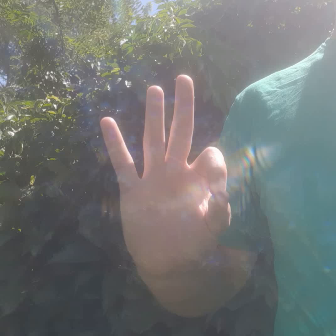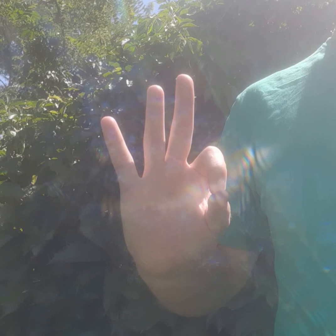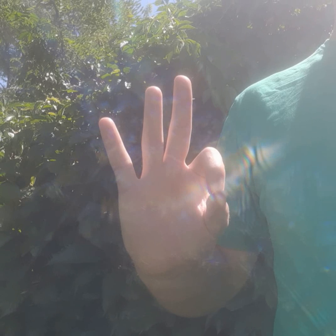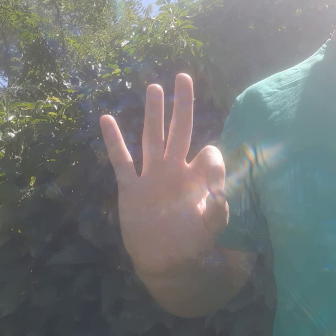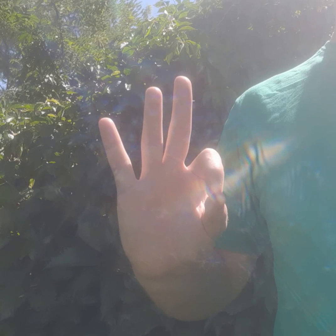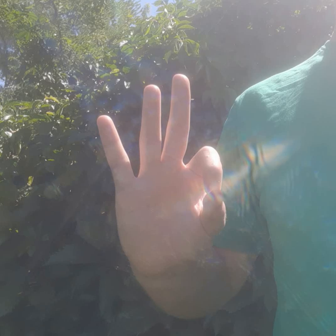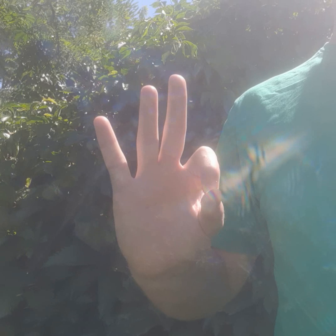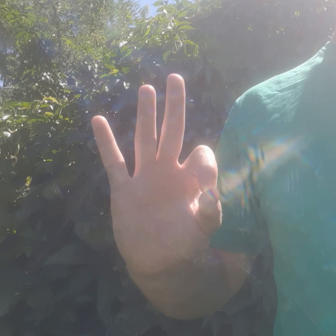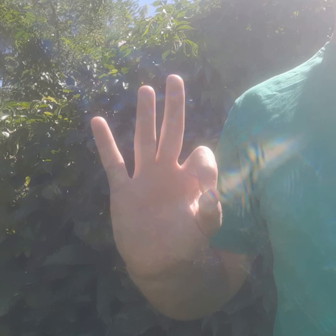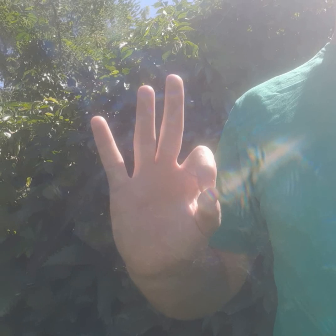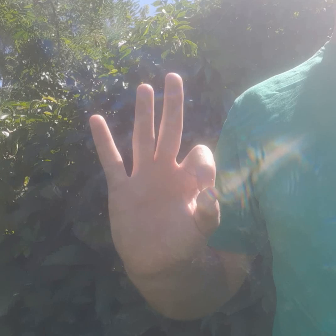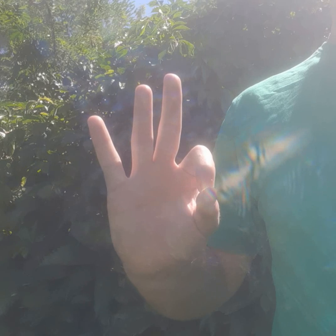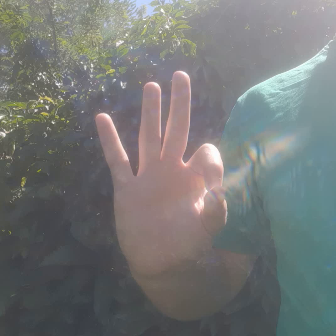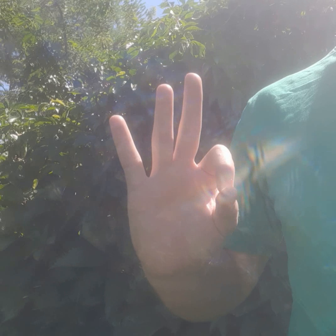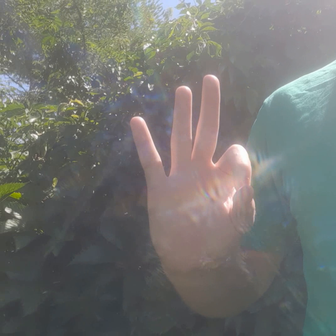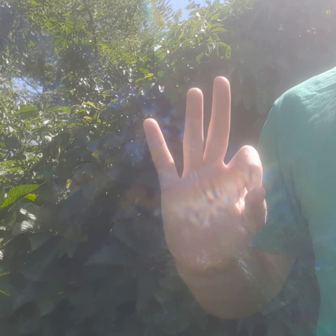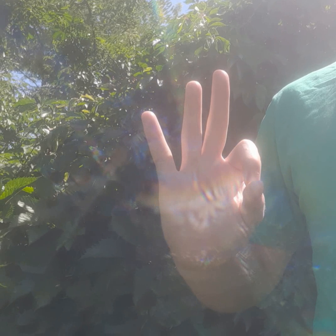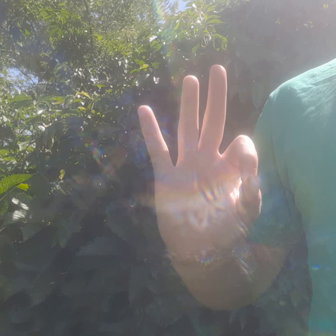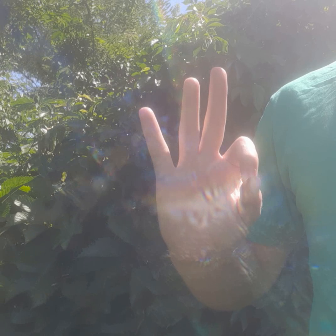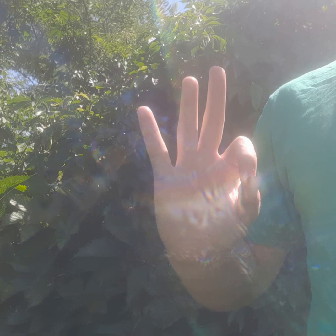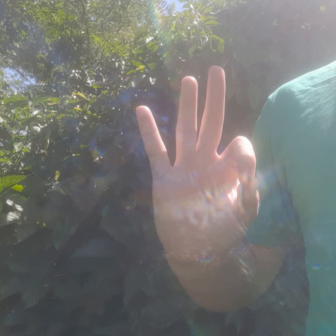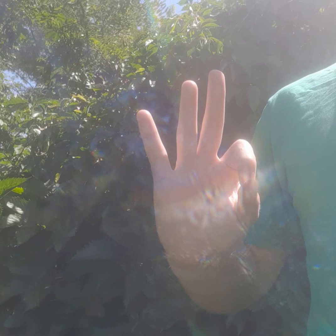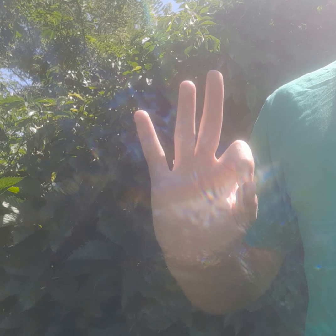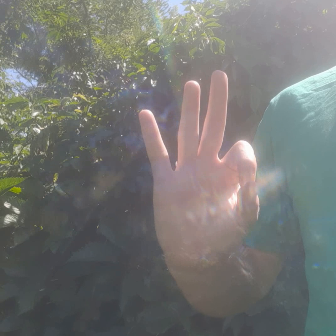О